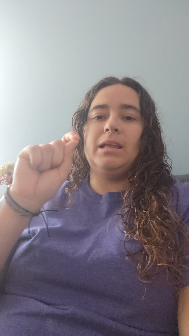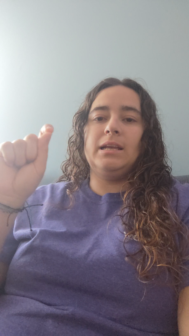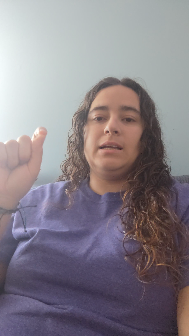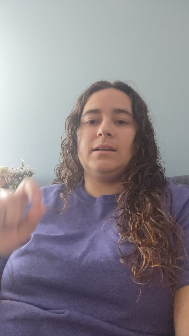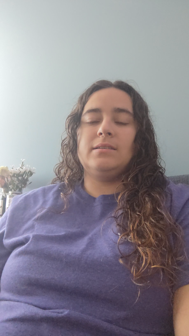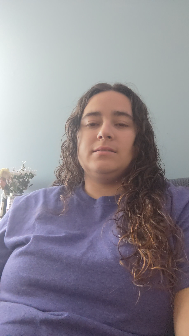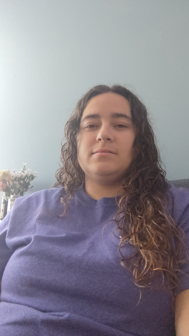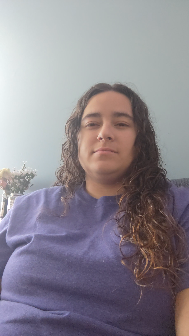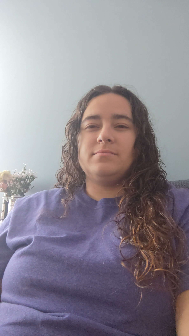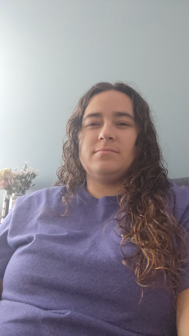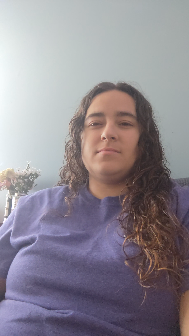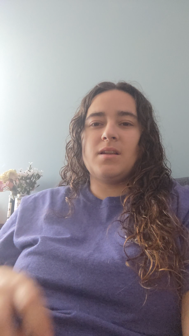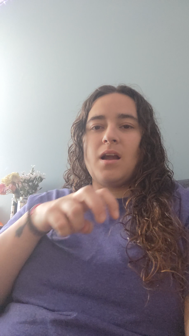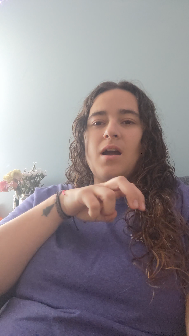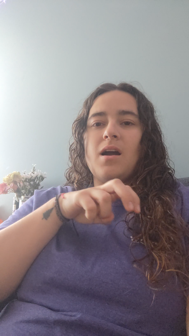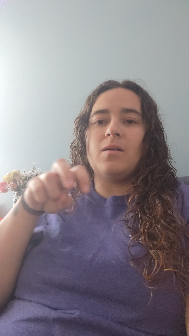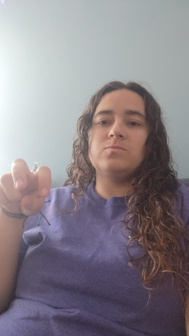couch